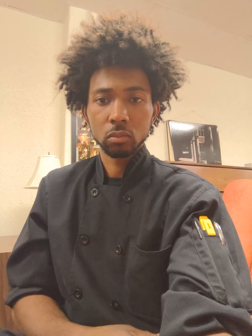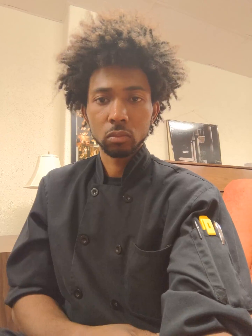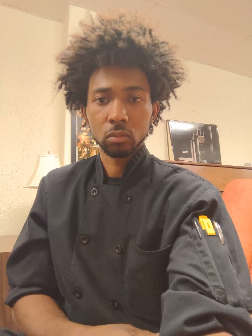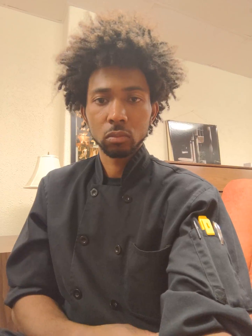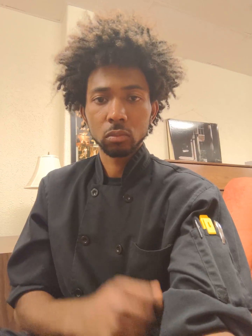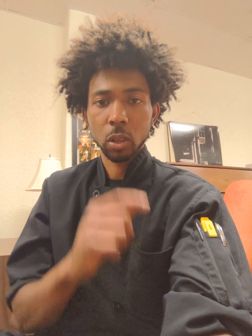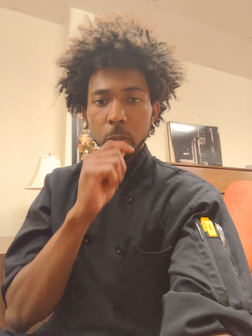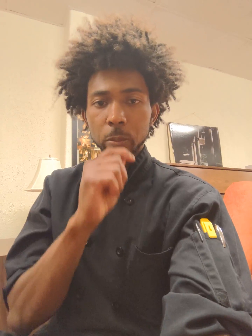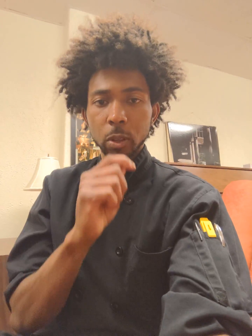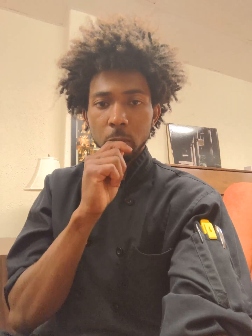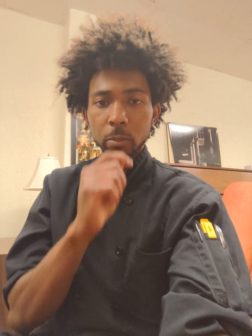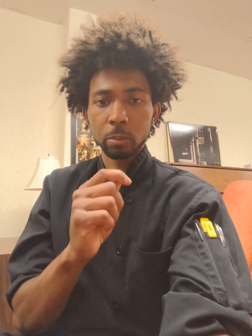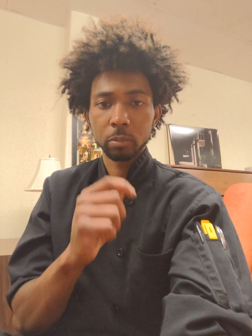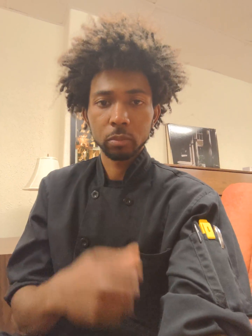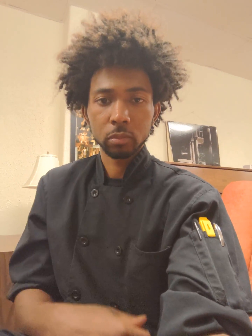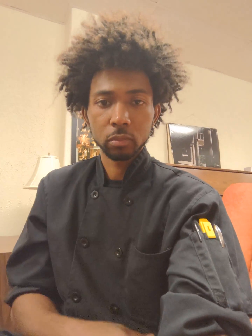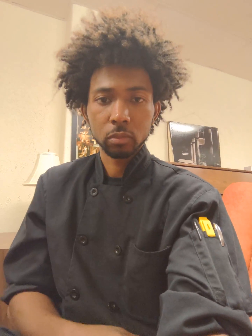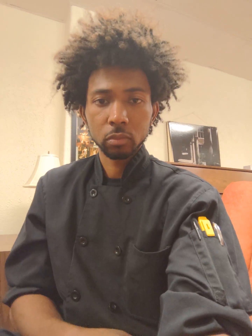popsicle